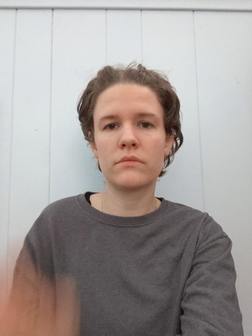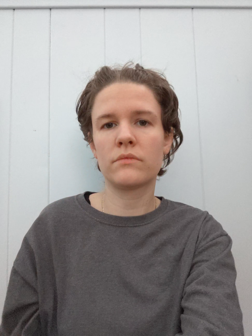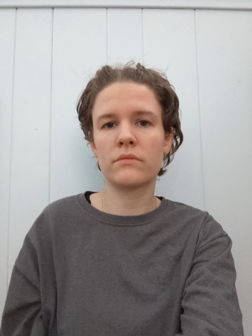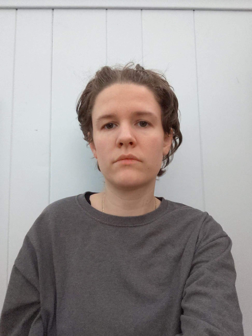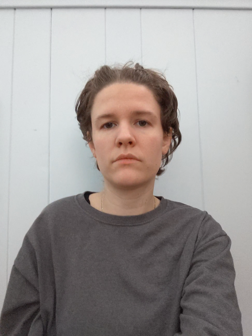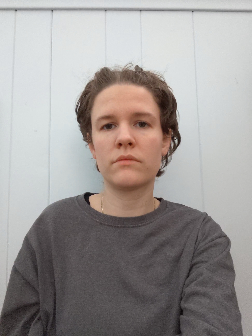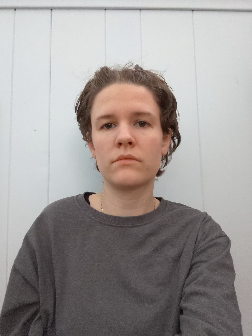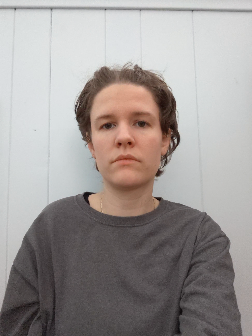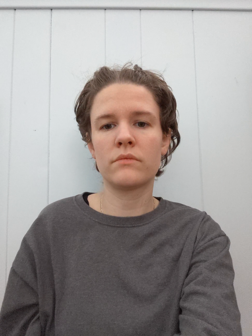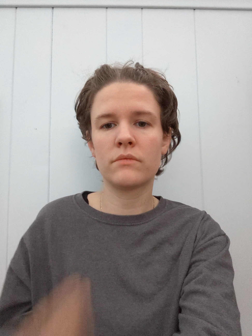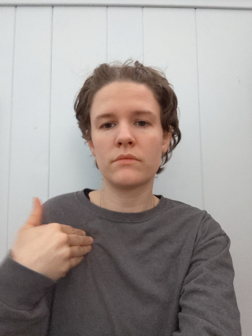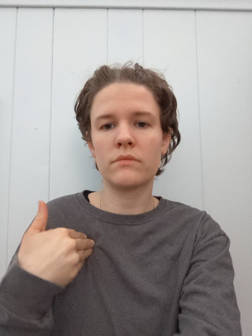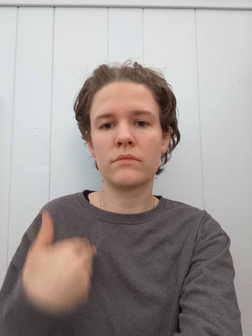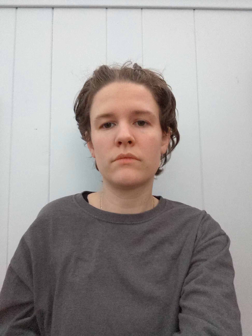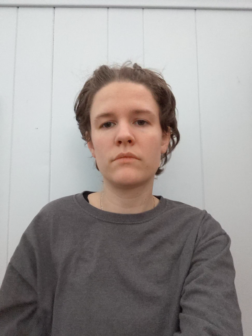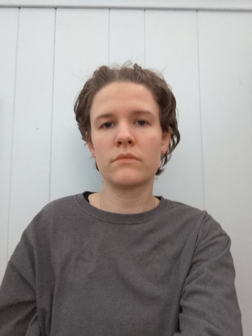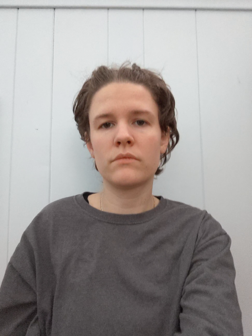have